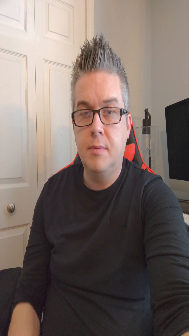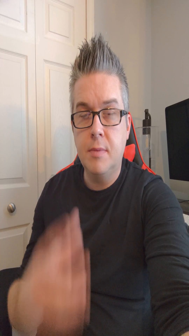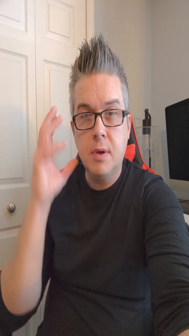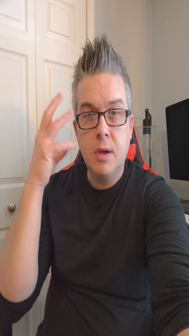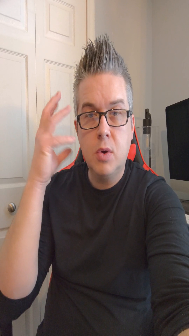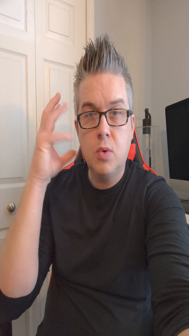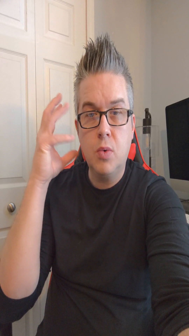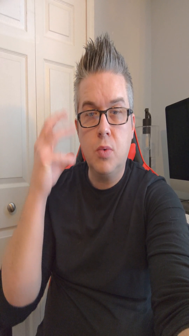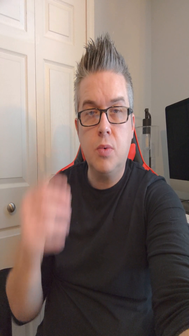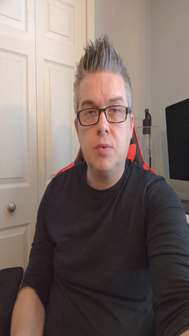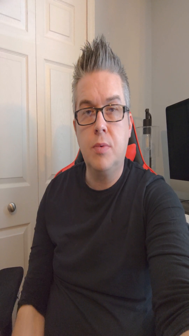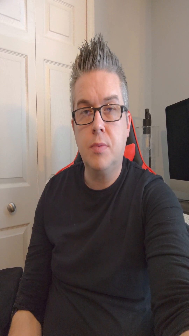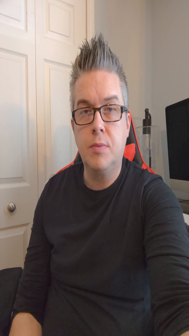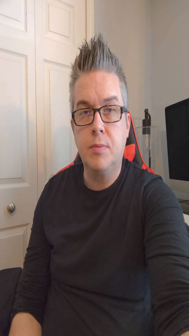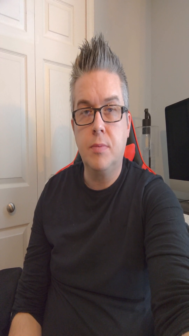radio